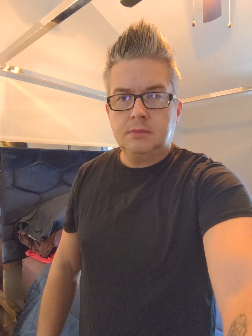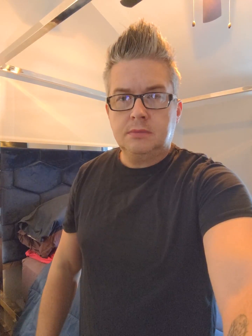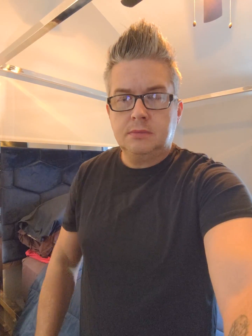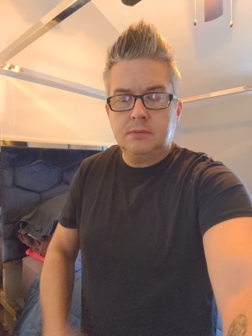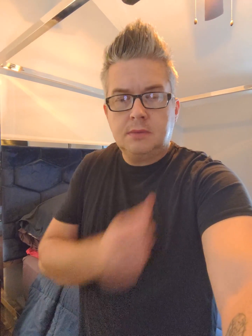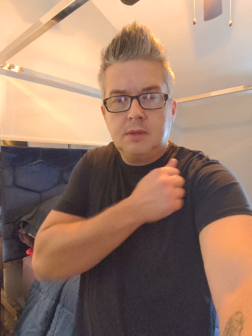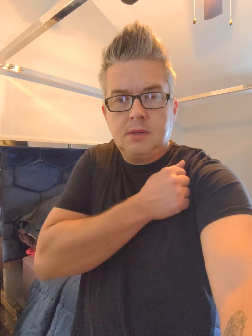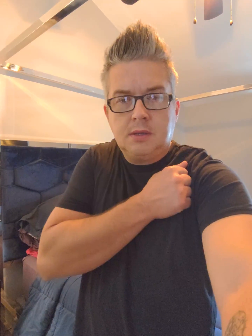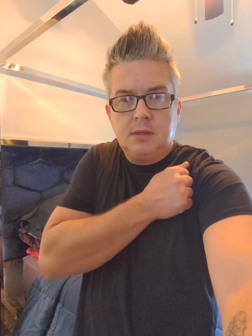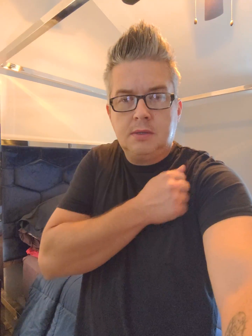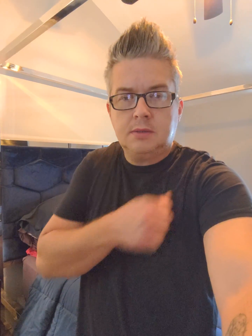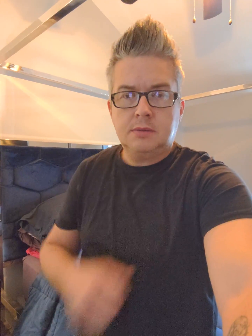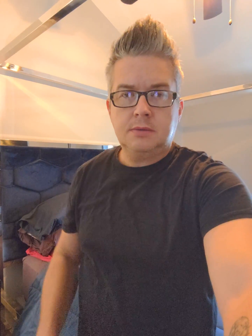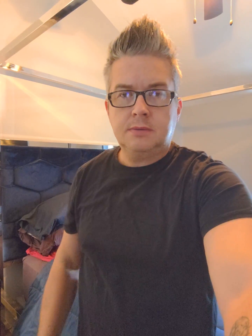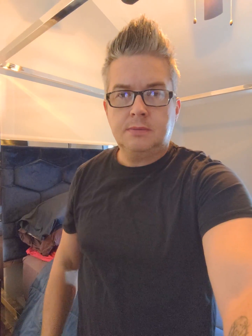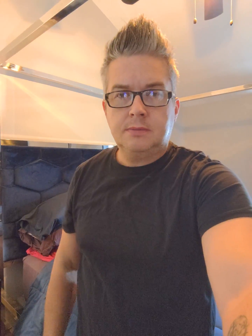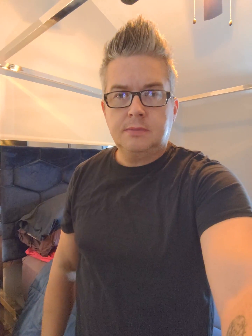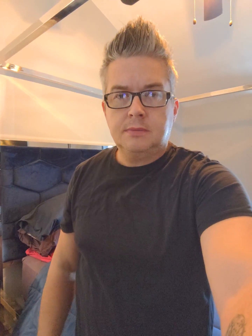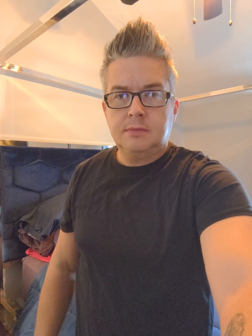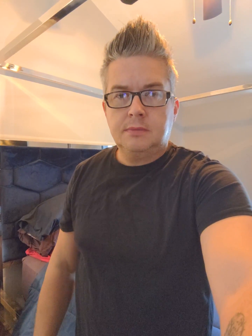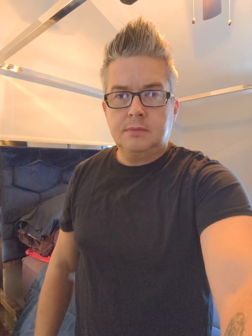hug